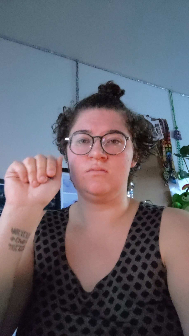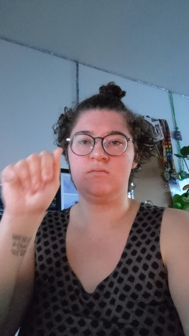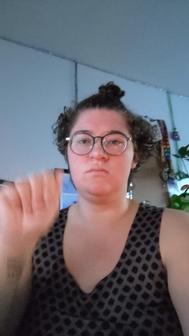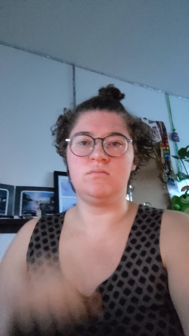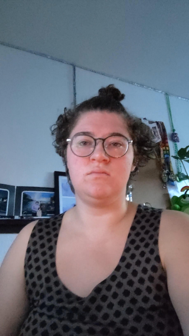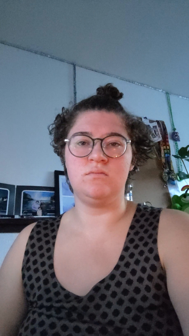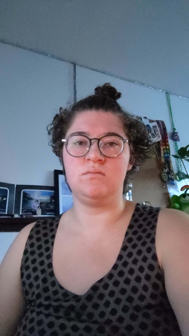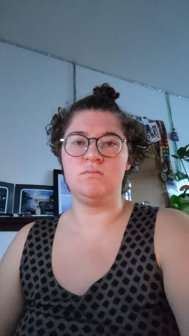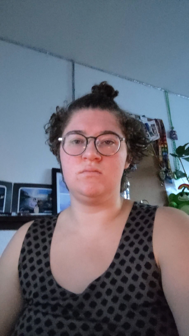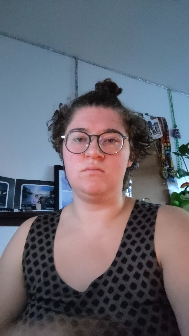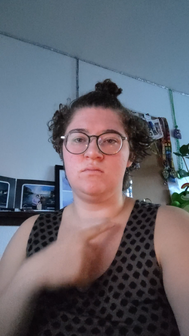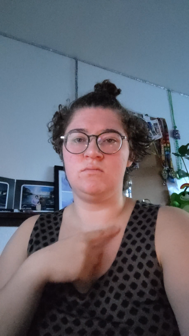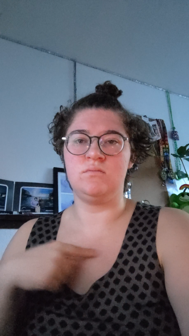necklace